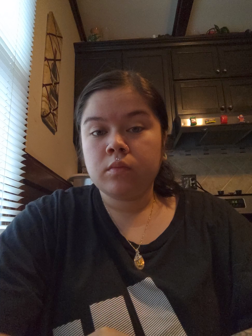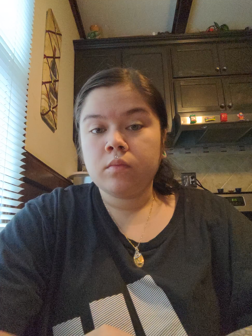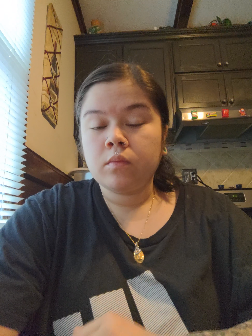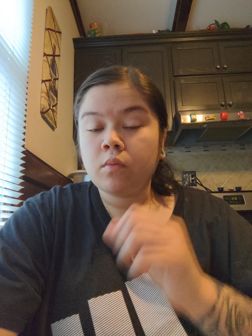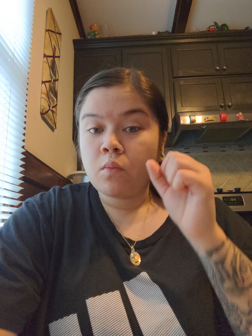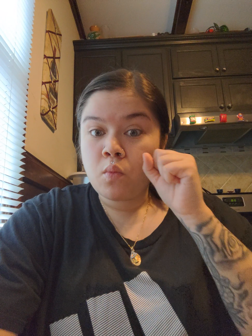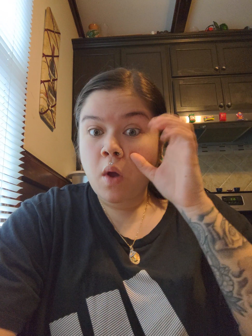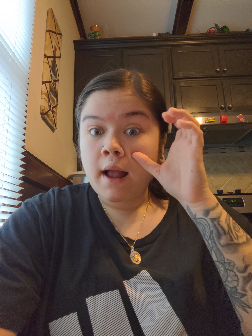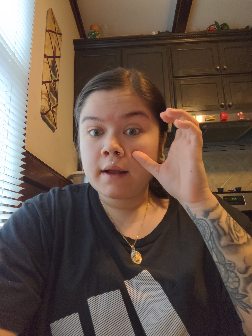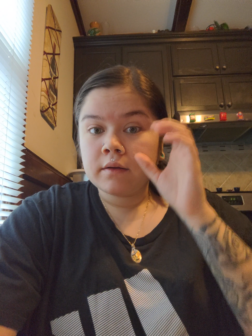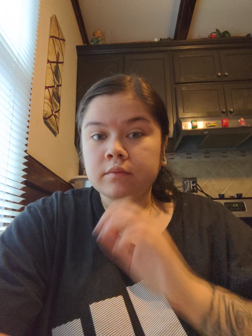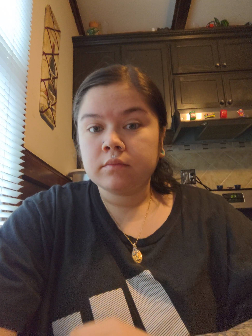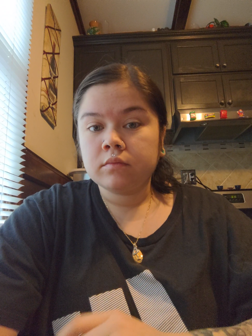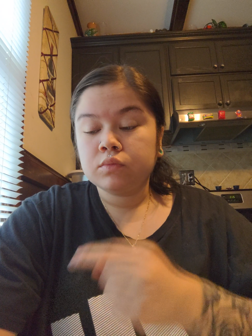awake